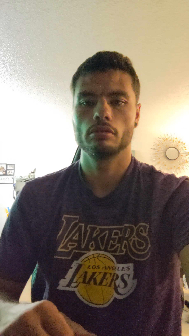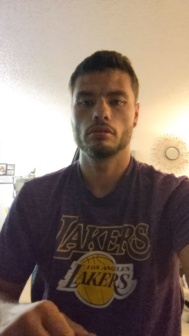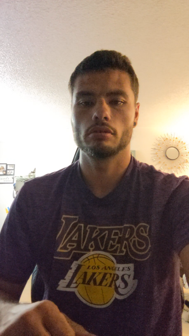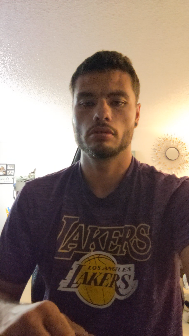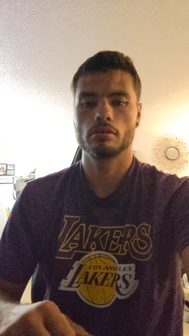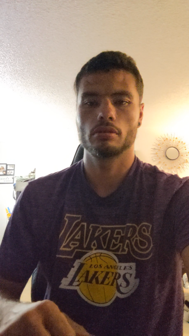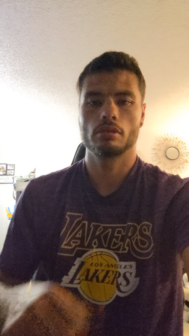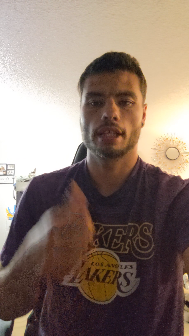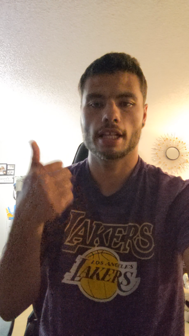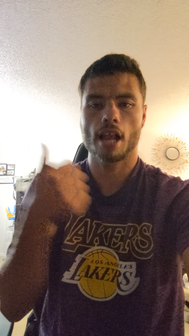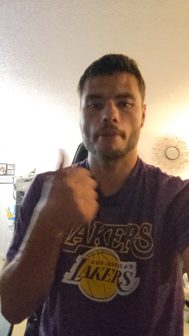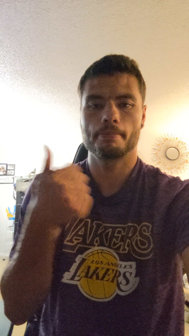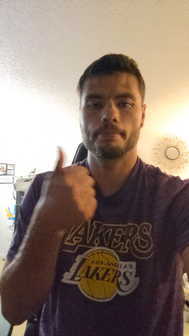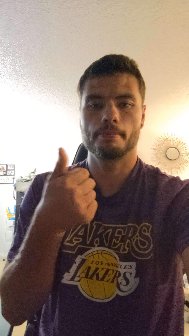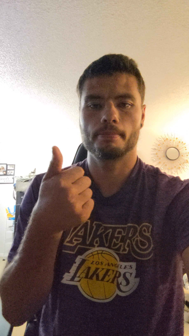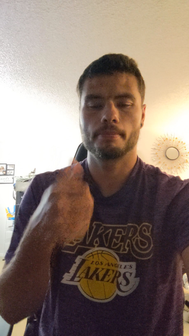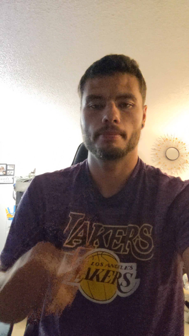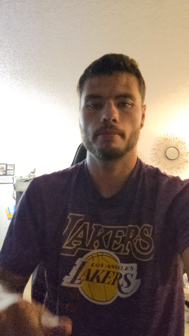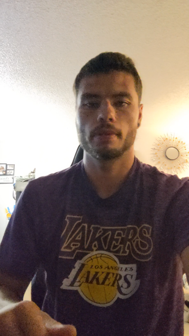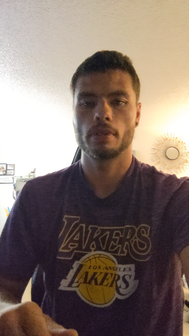game